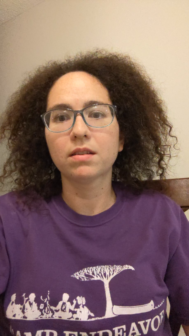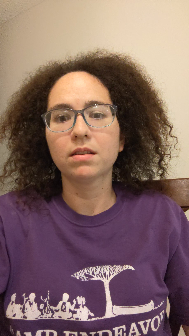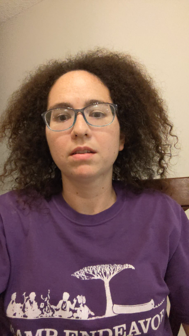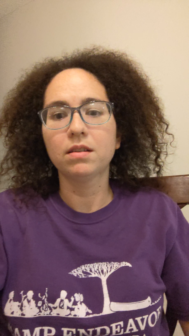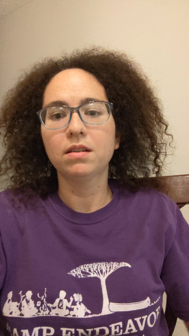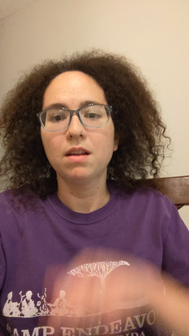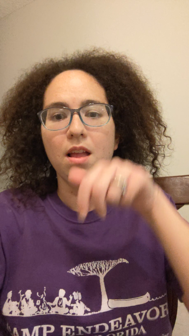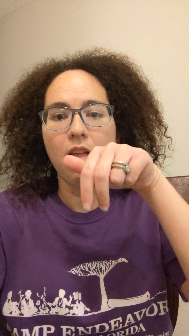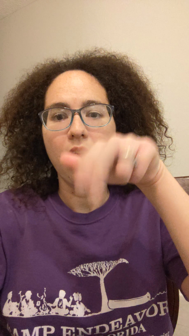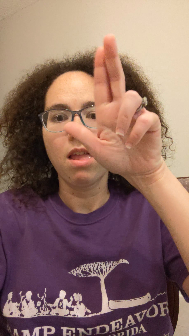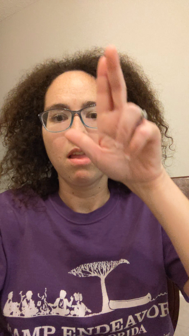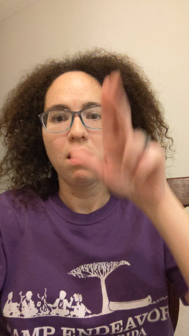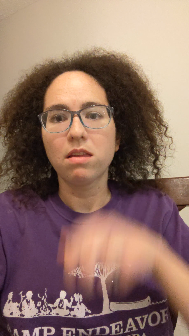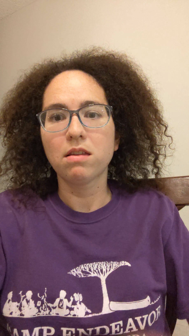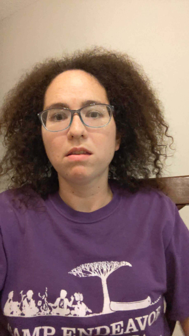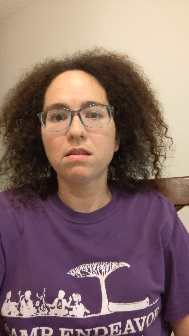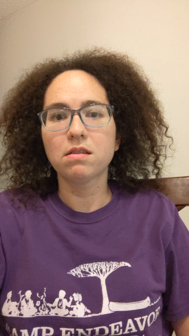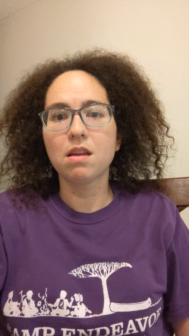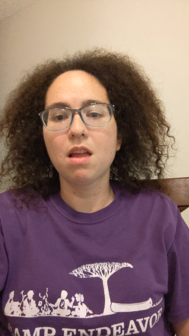lick